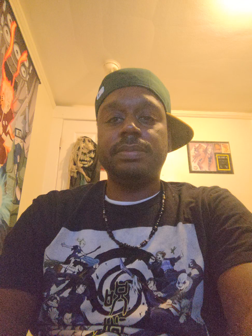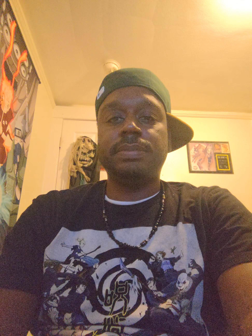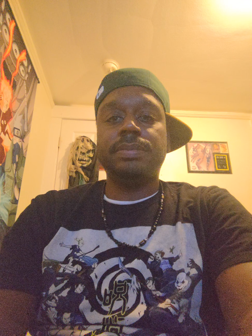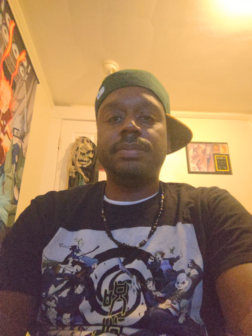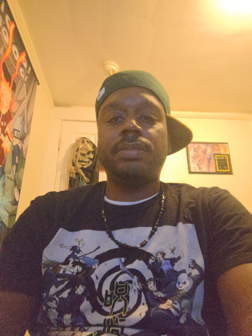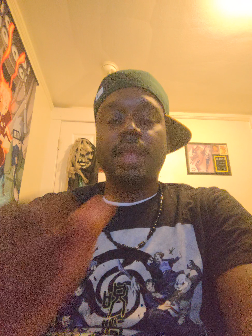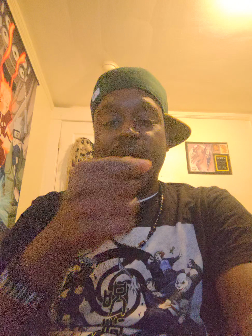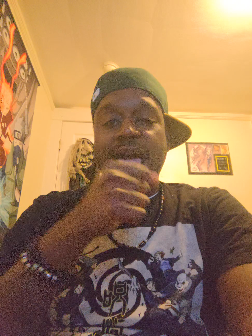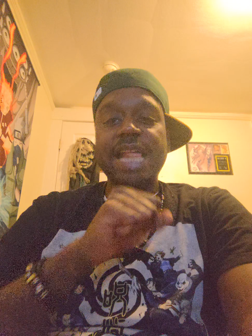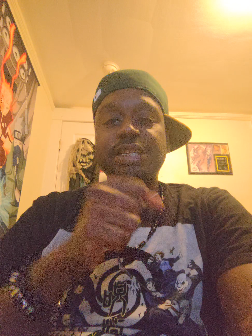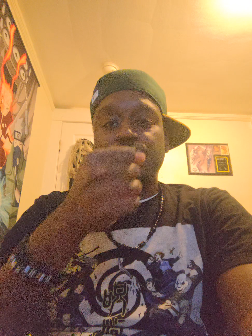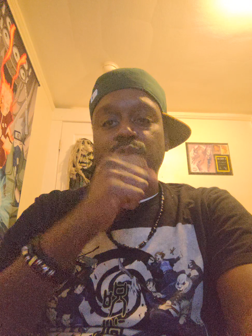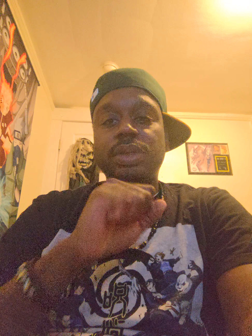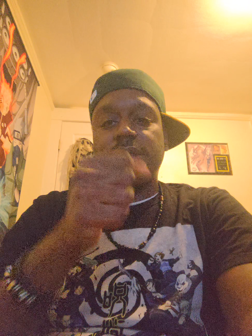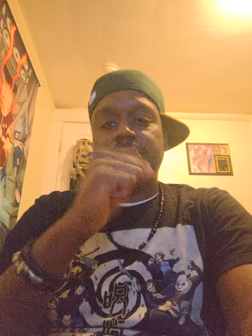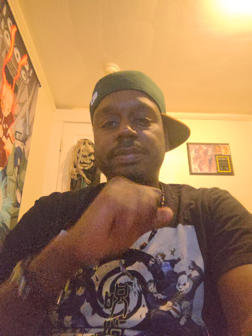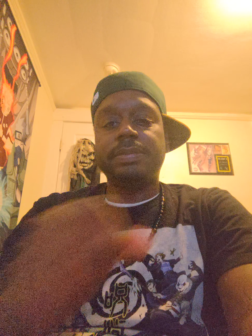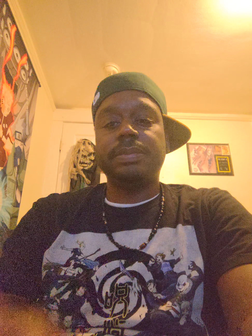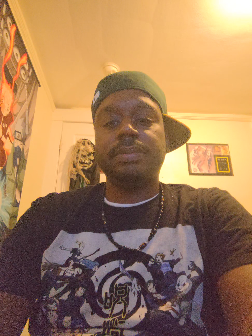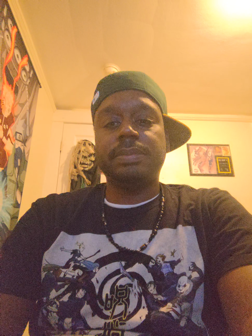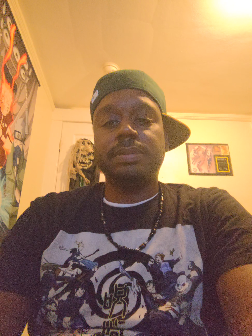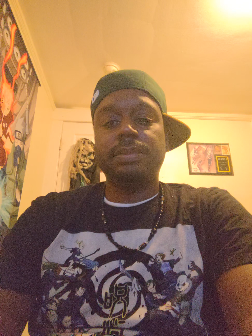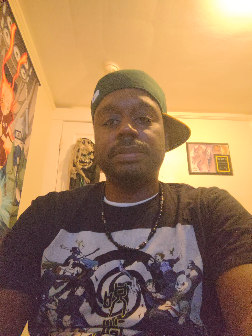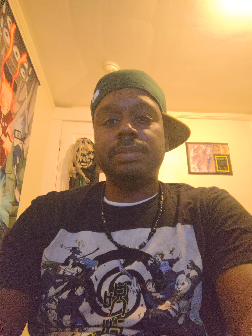ice cream